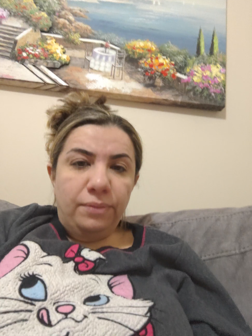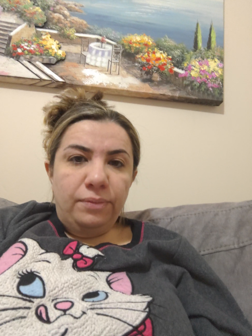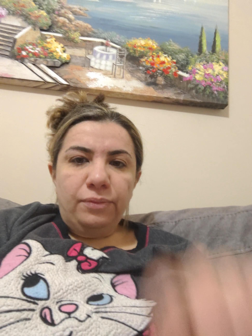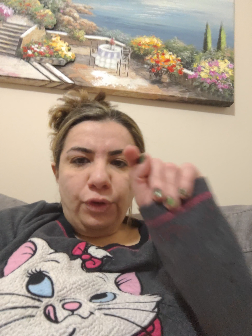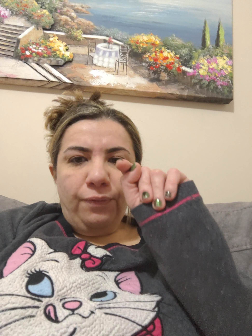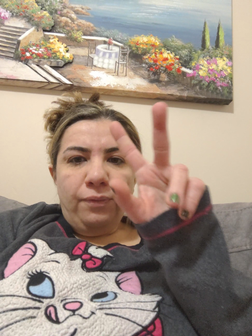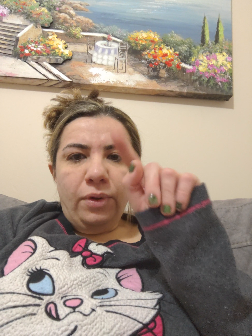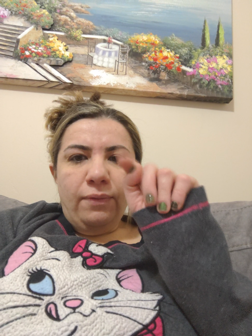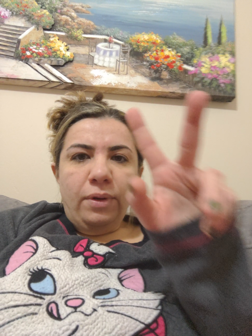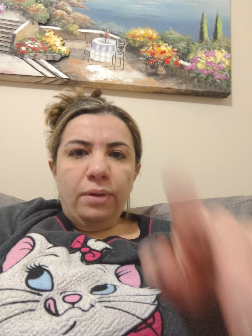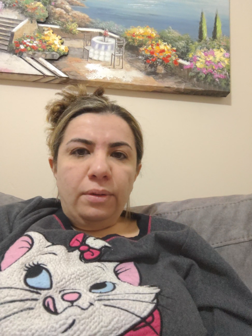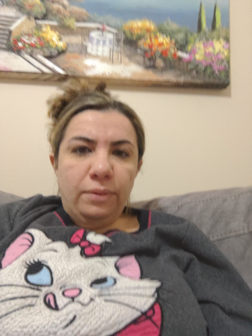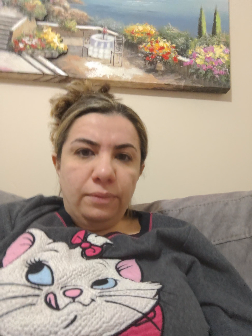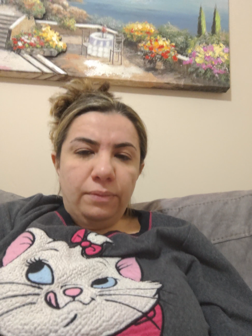TV